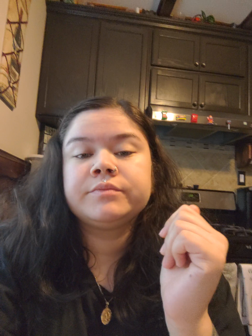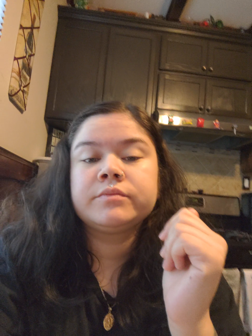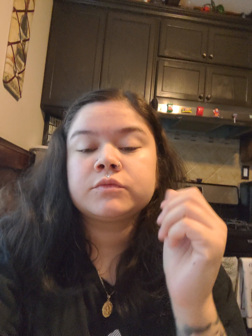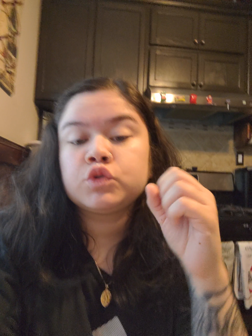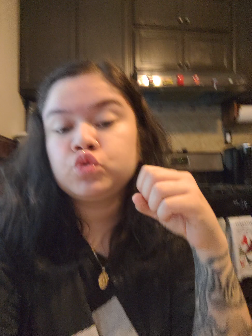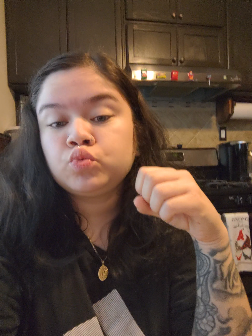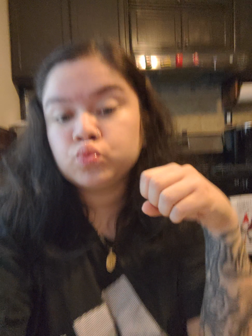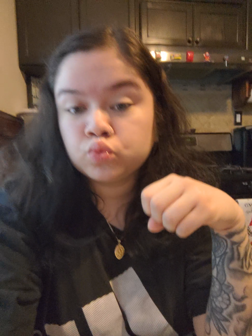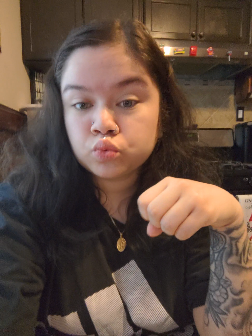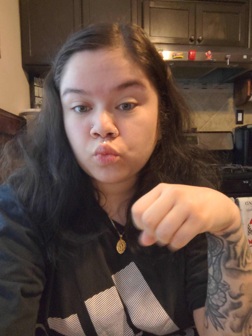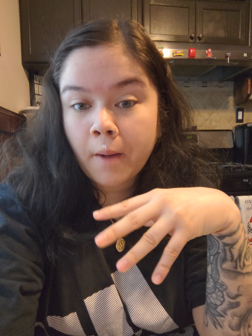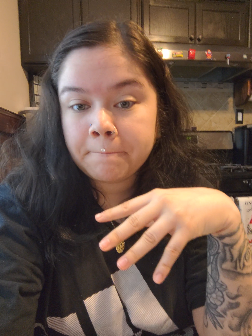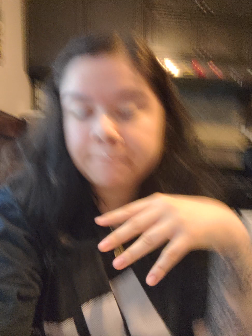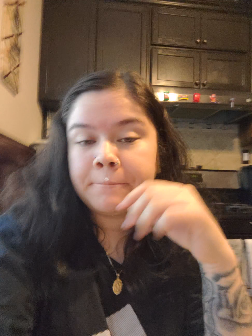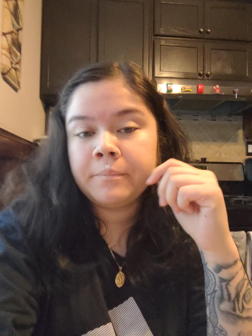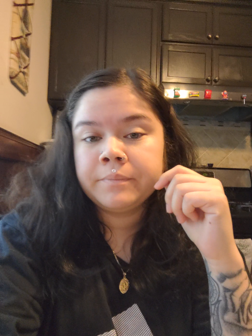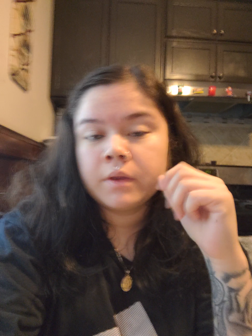drop